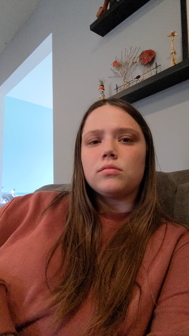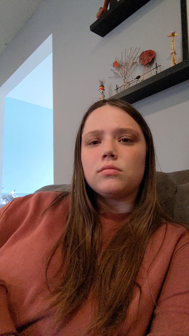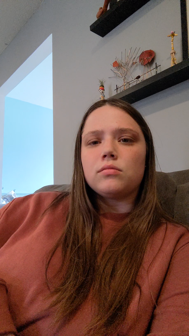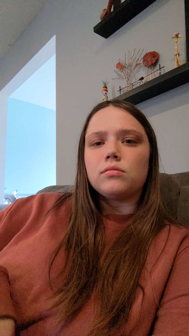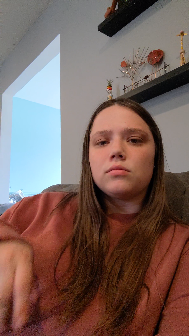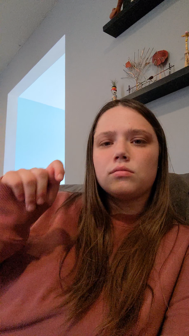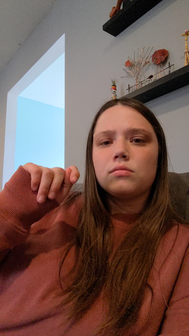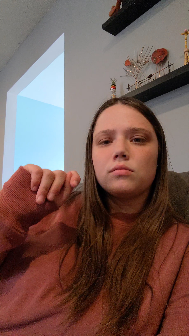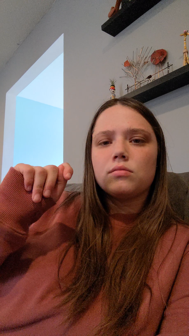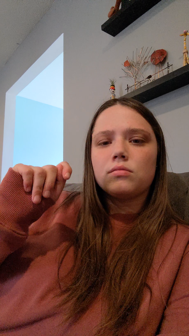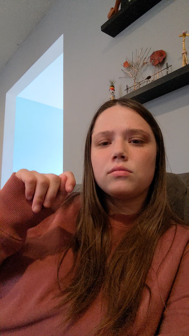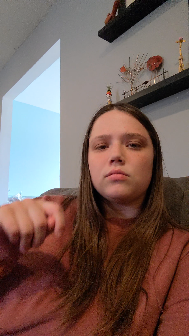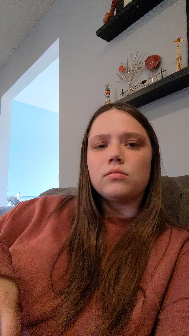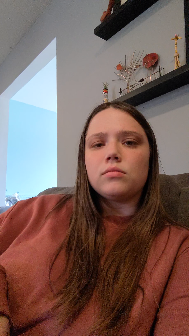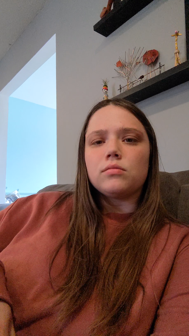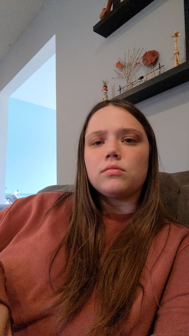bathroom